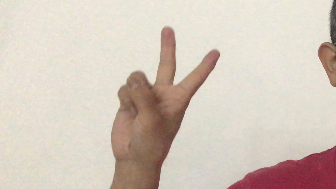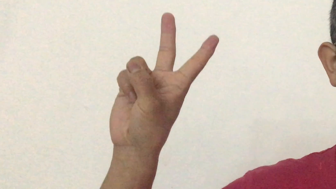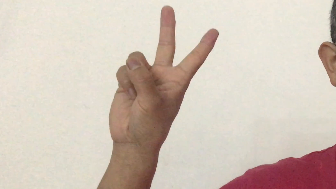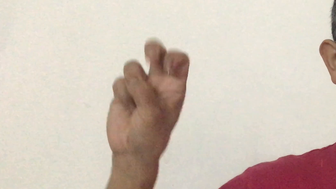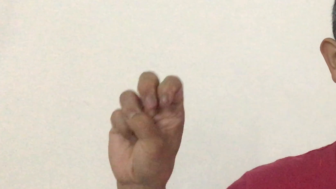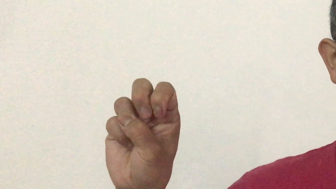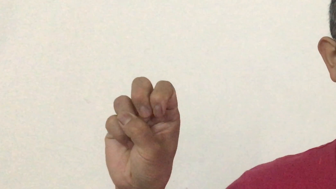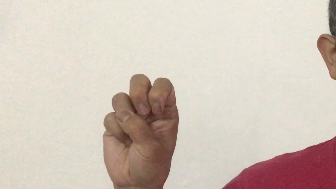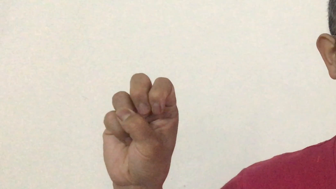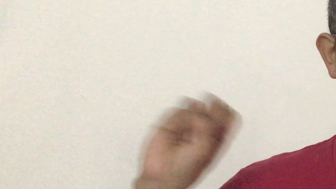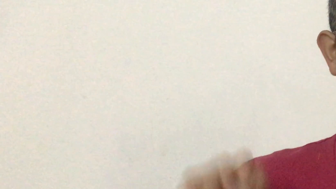अः